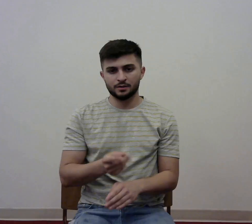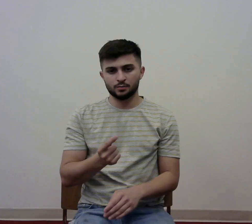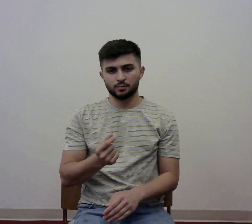pul